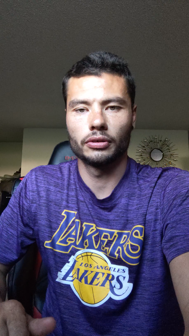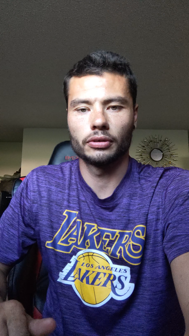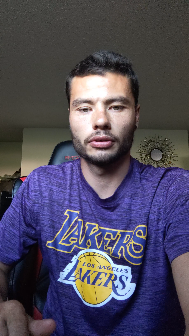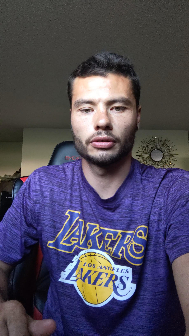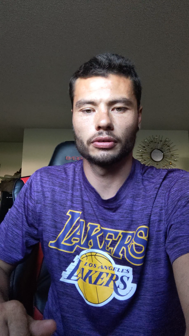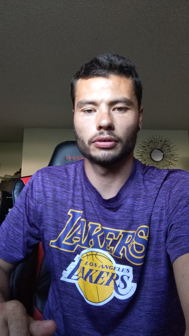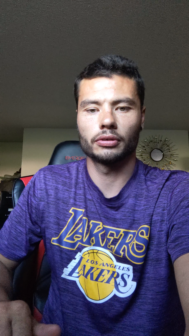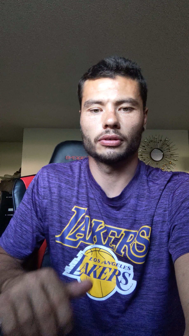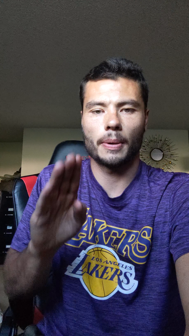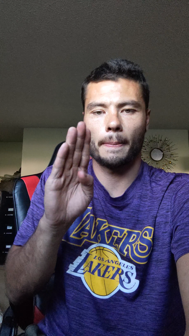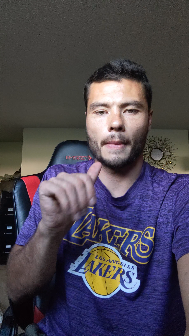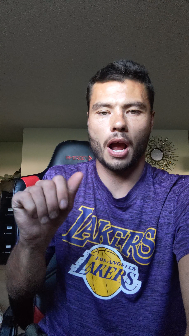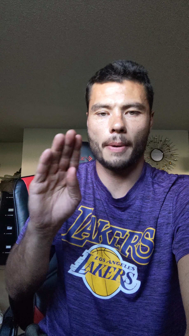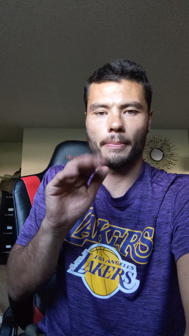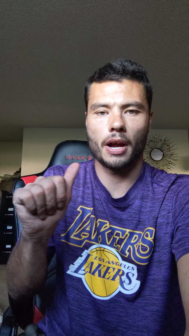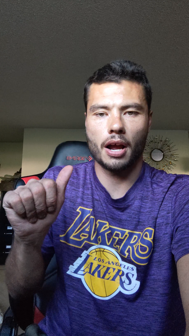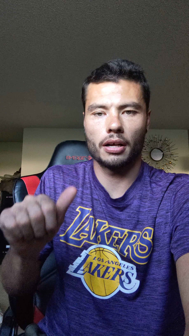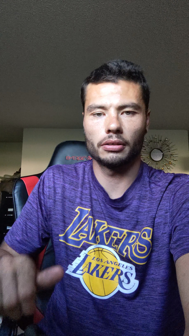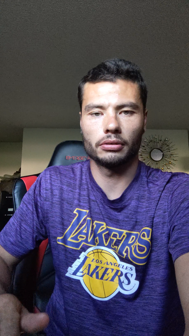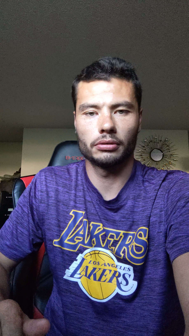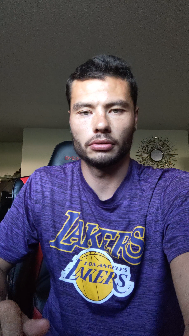baa baa